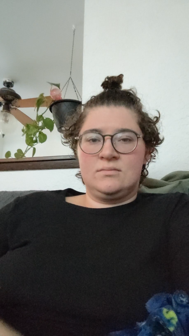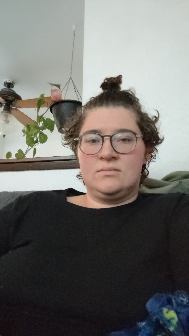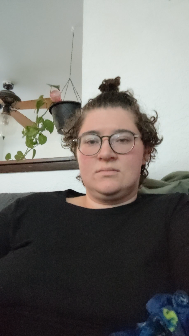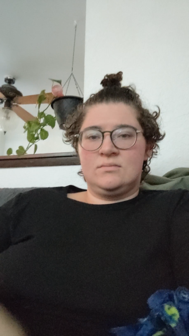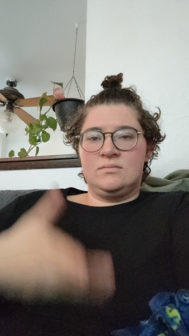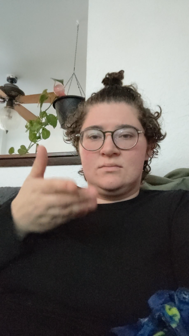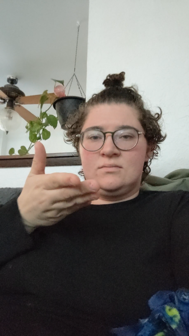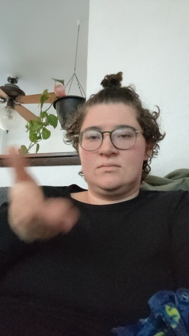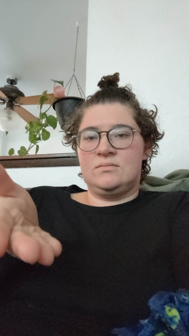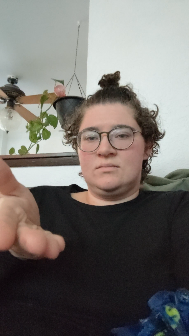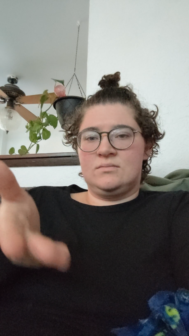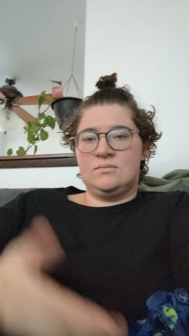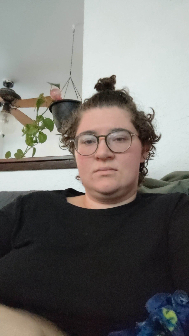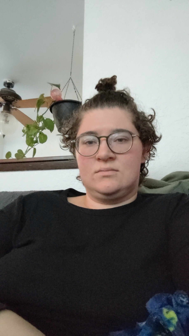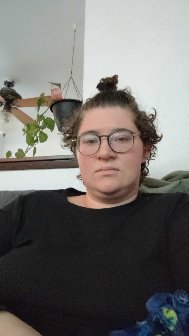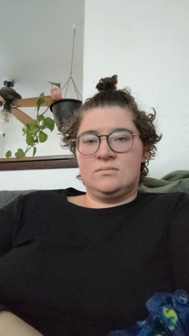oven